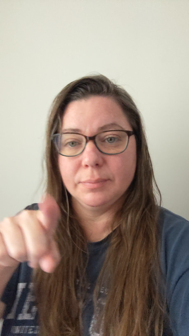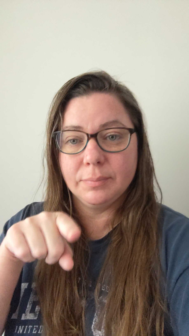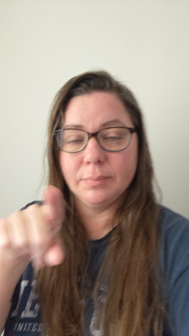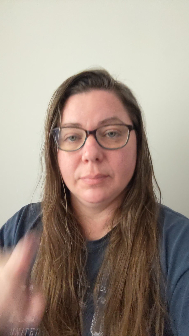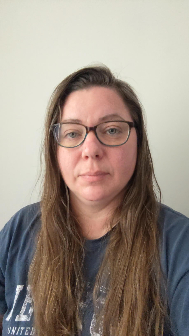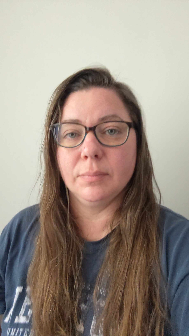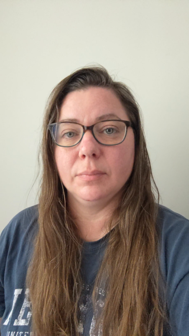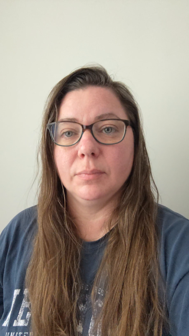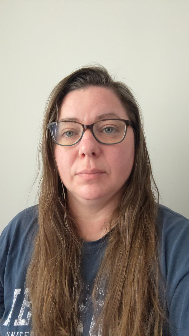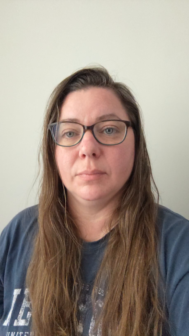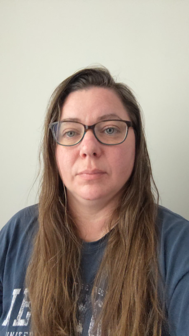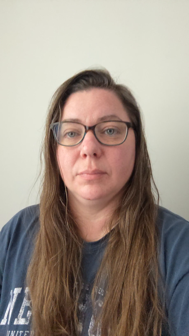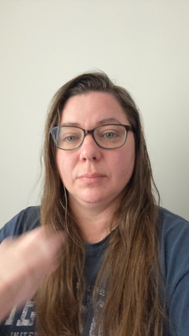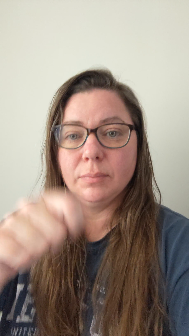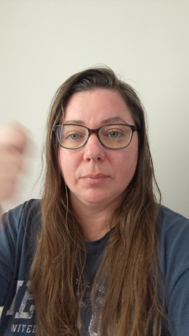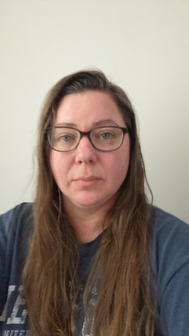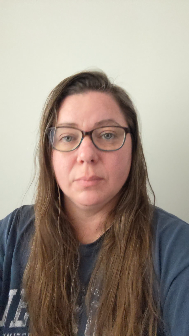pull